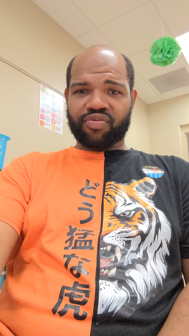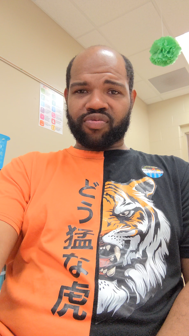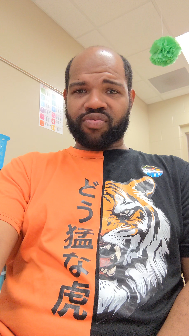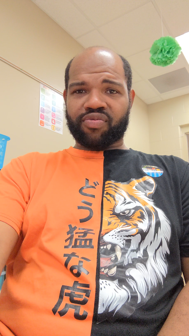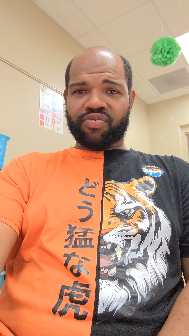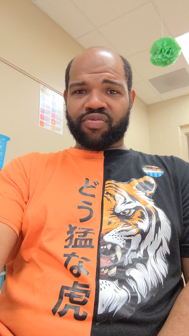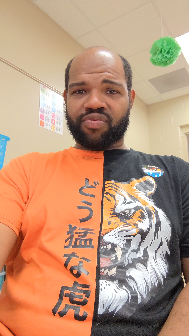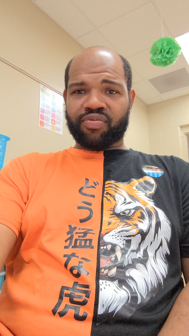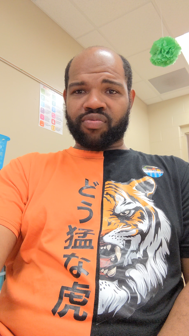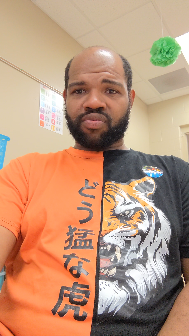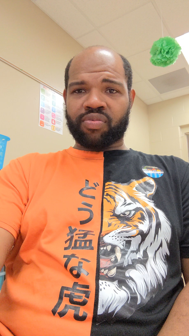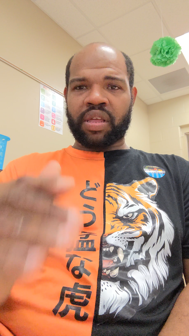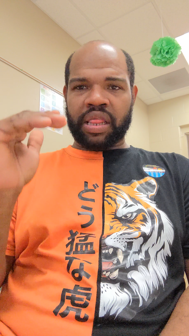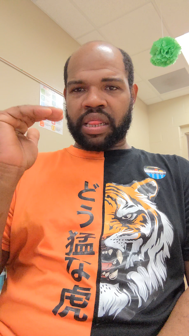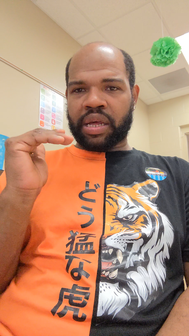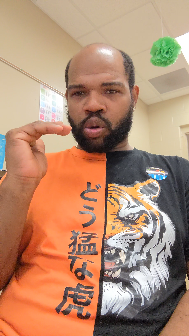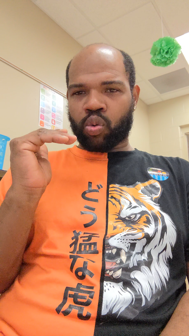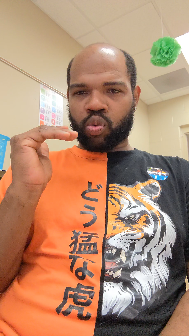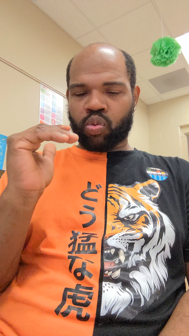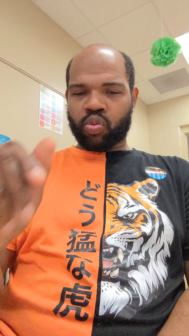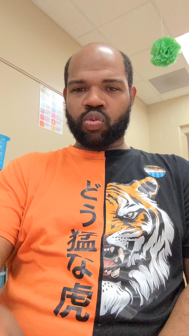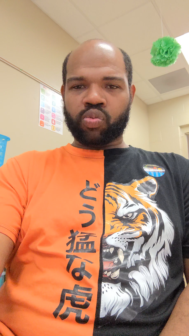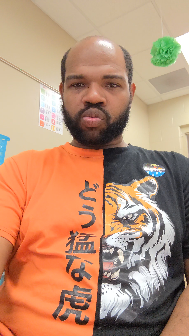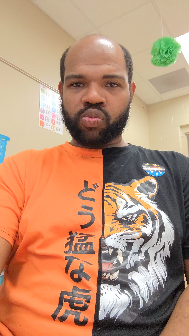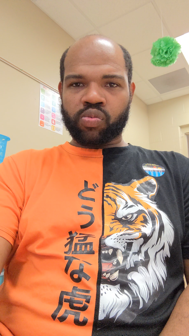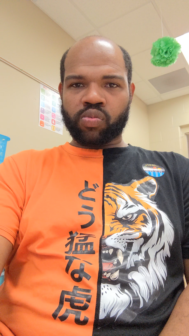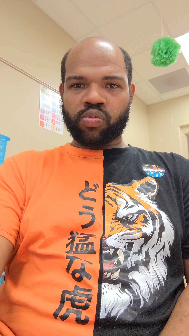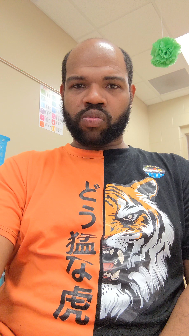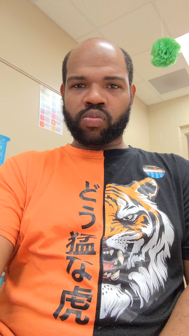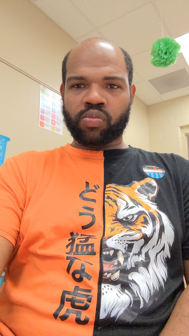little